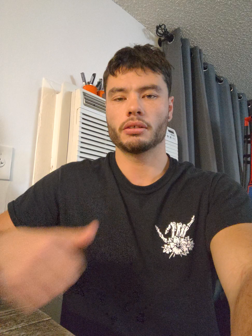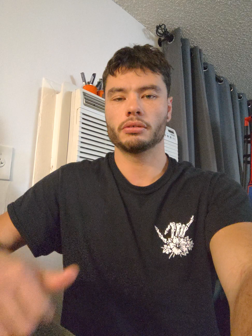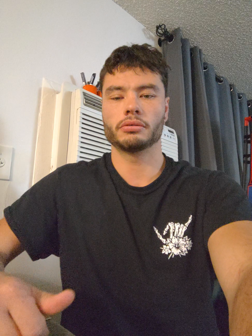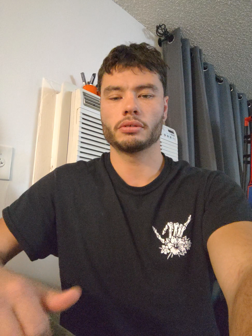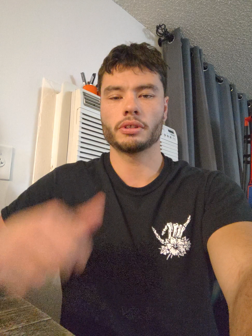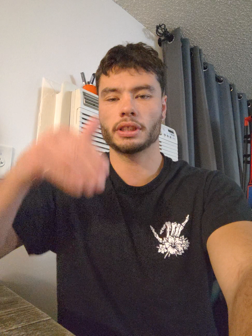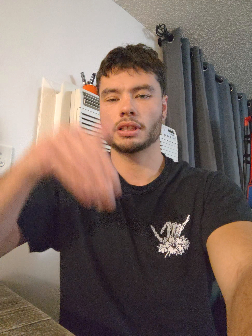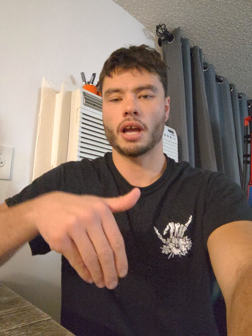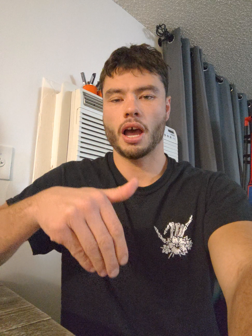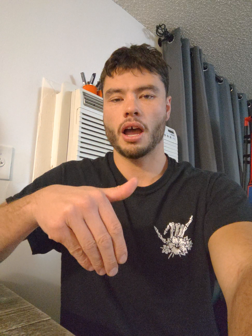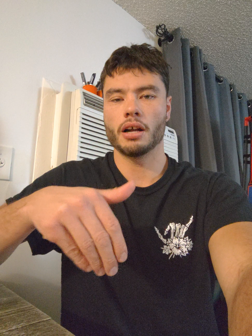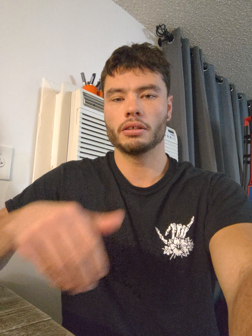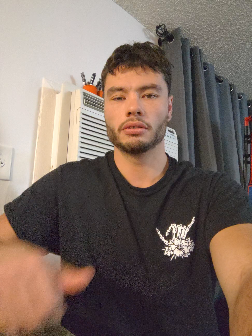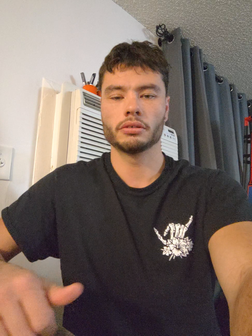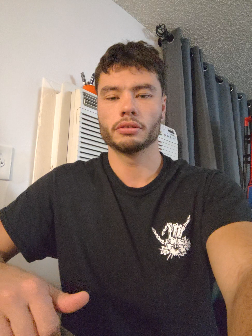night